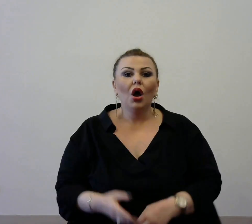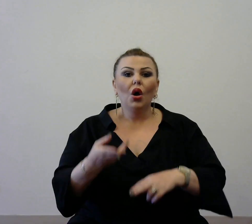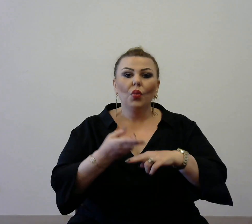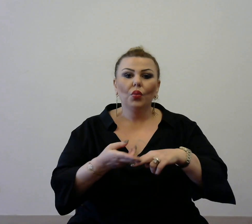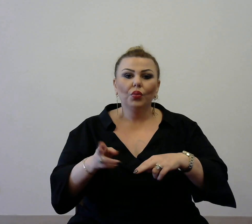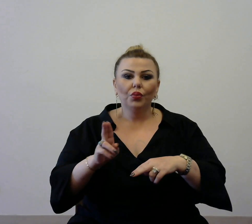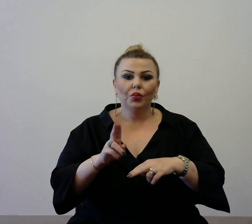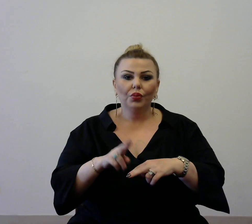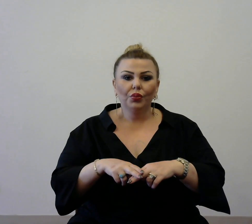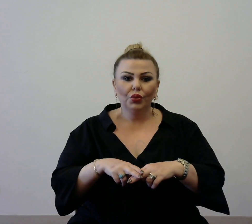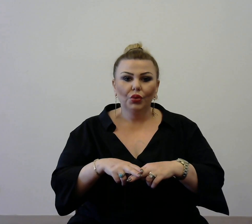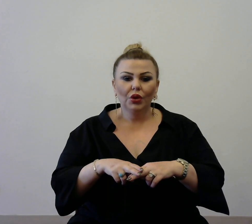bu